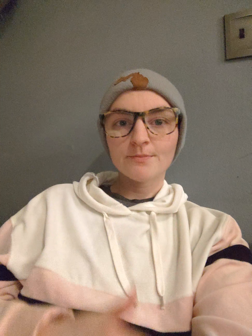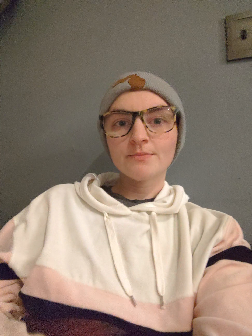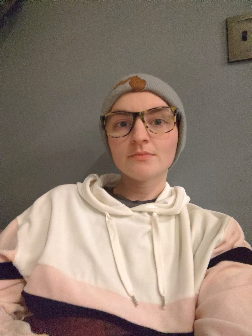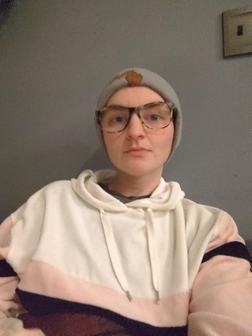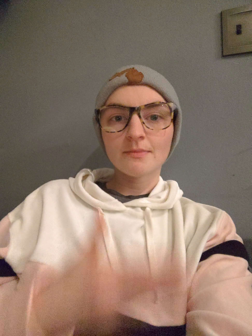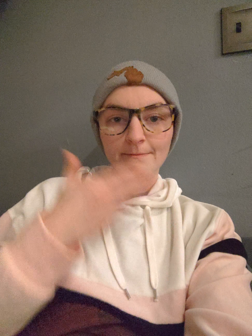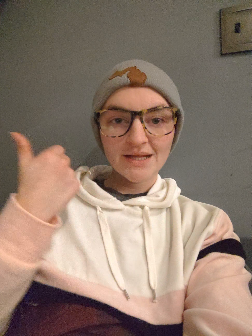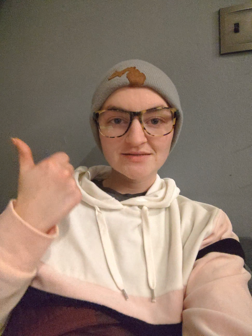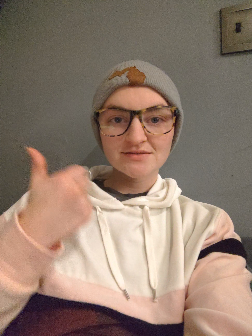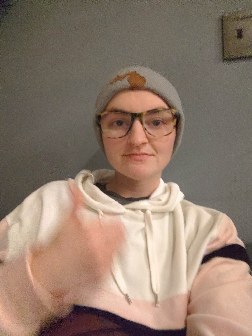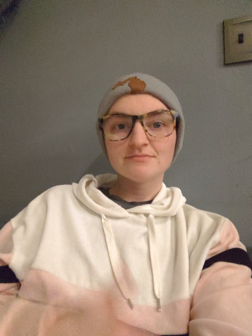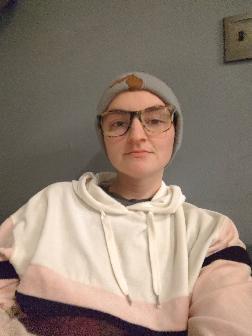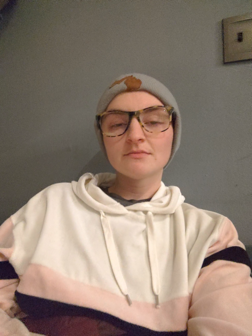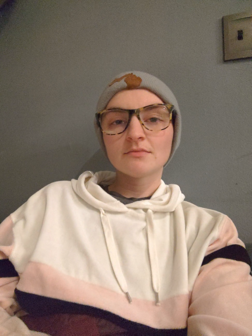better